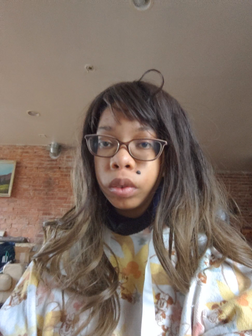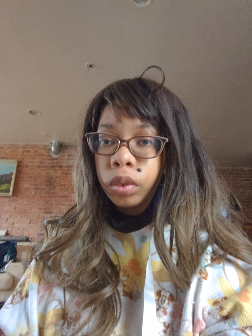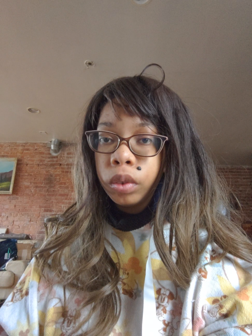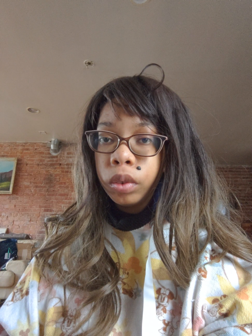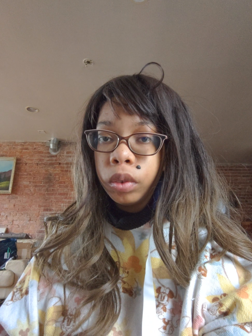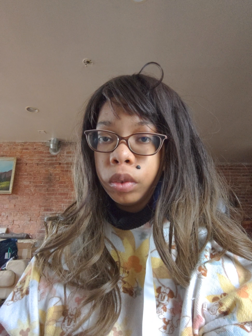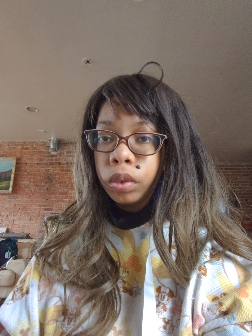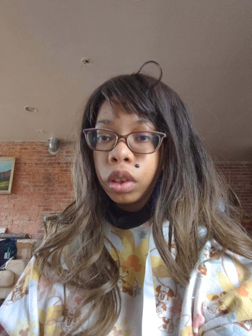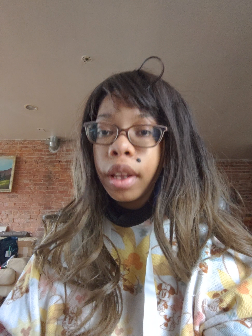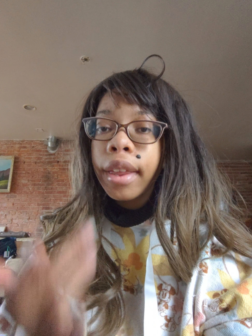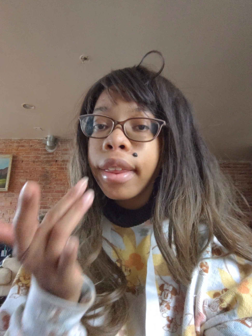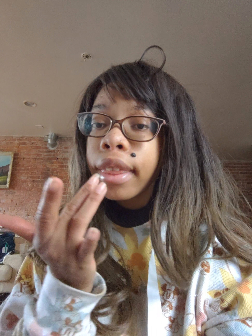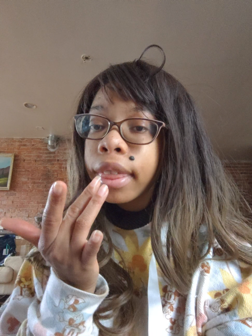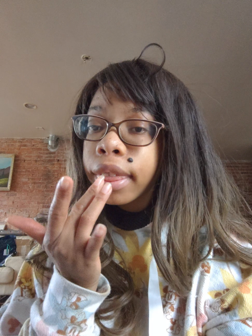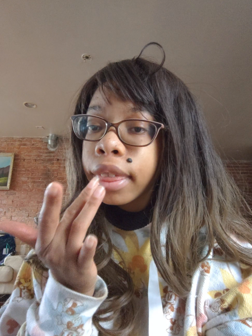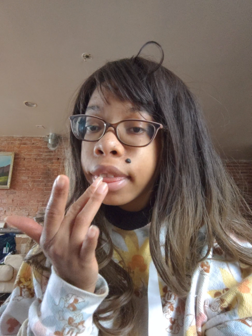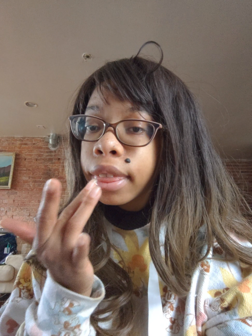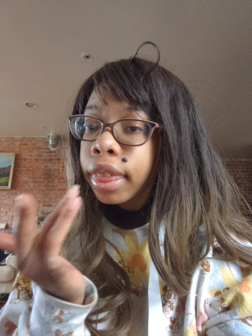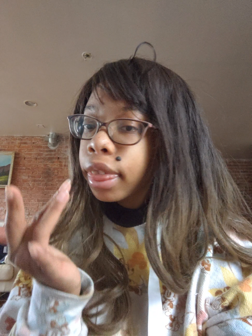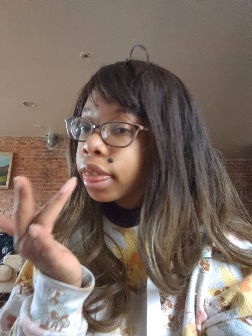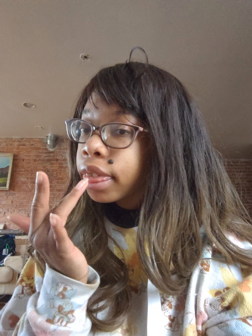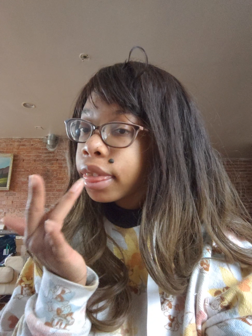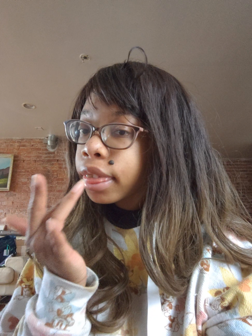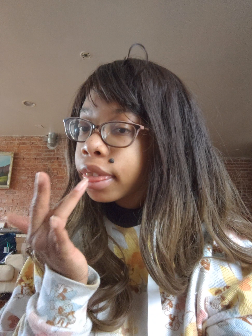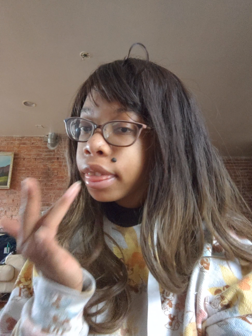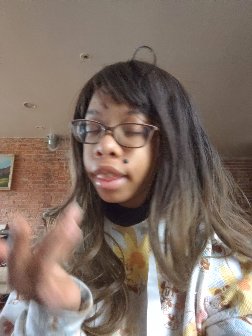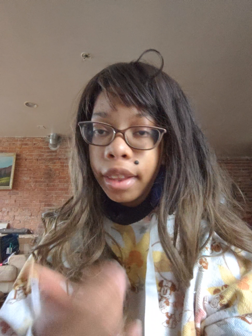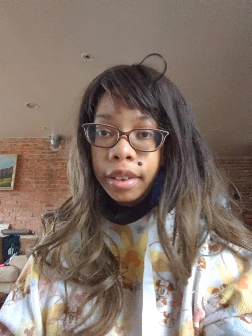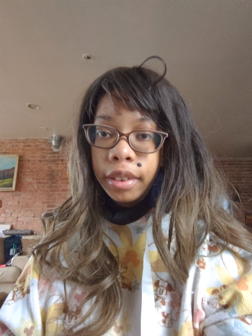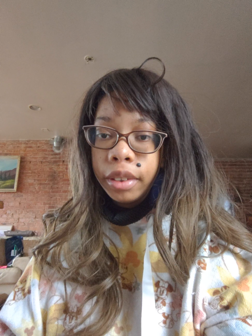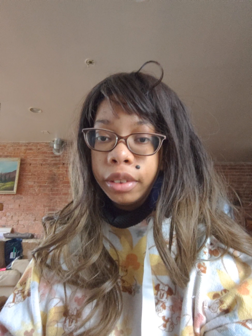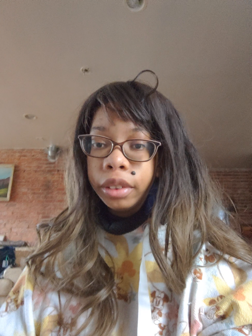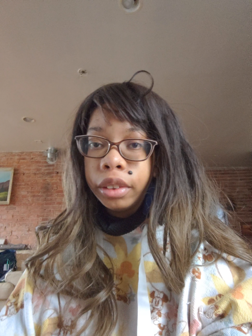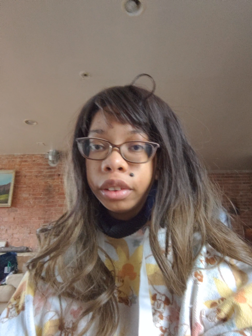taste